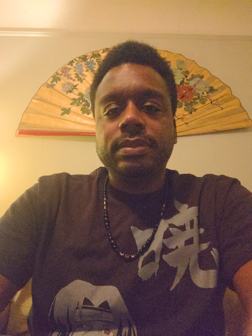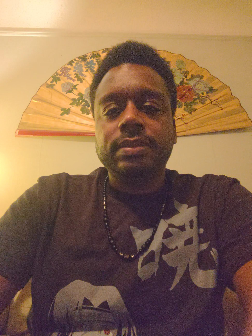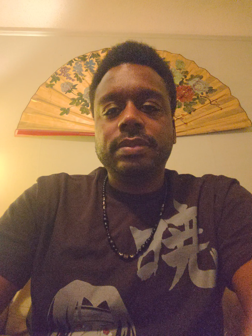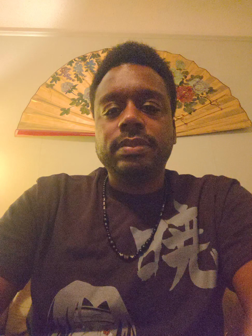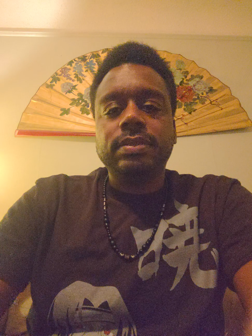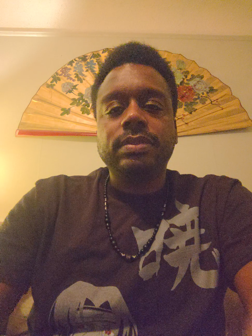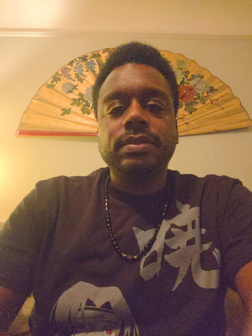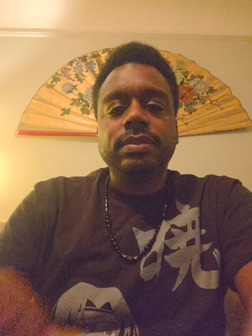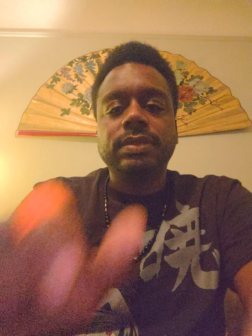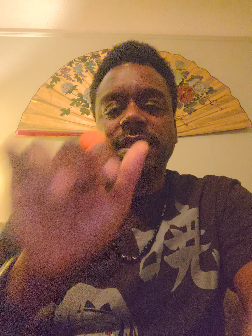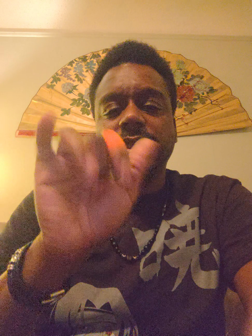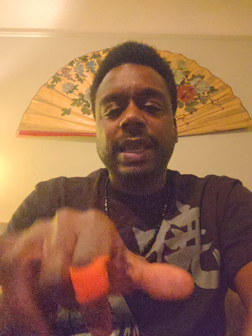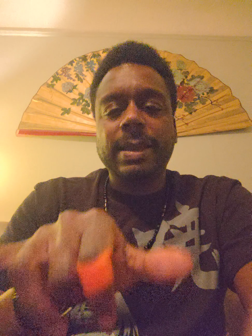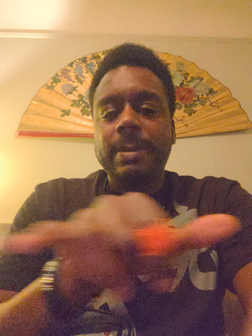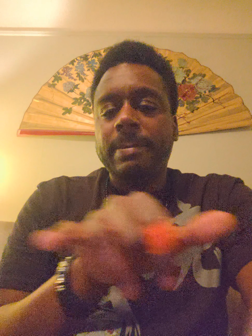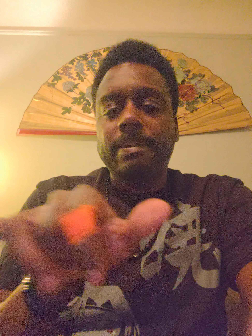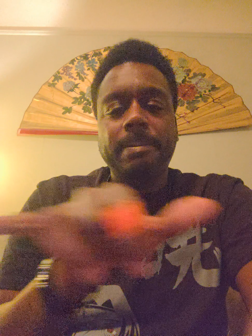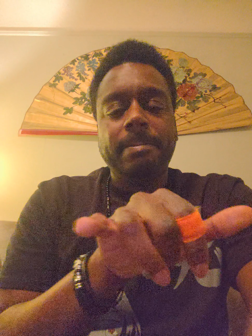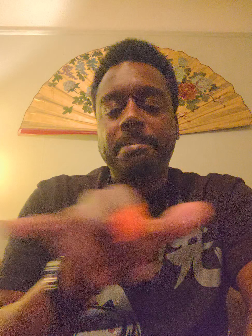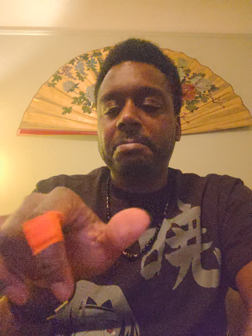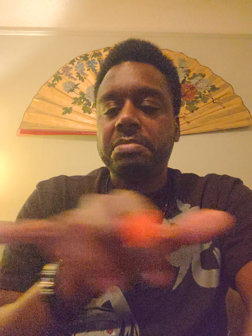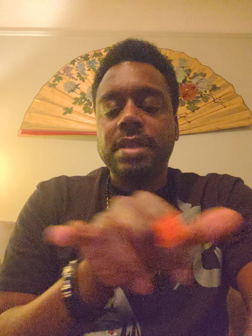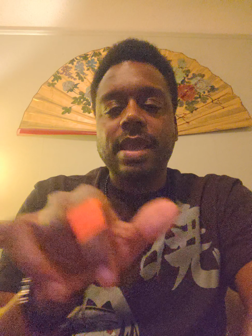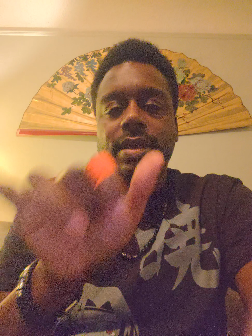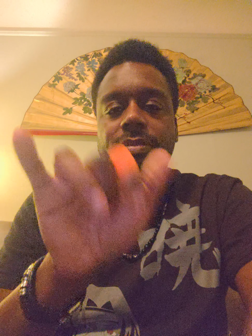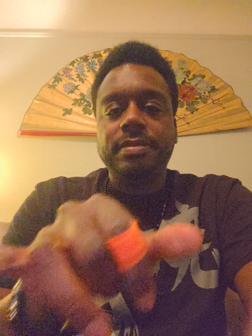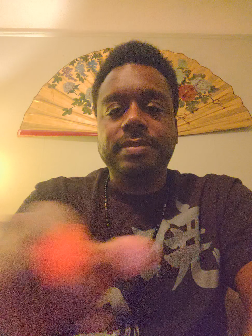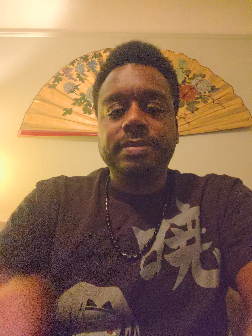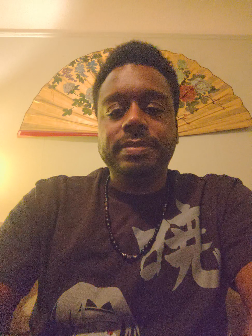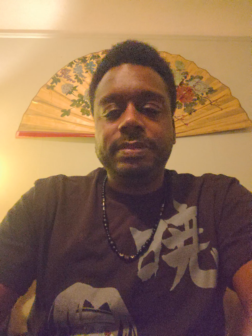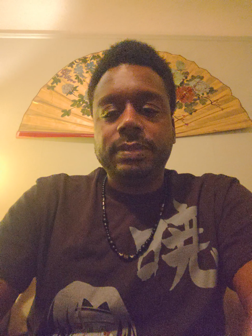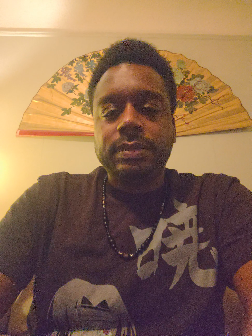same